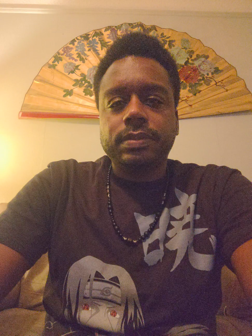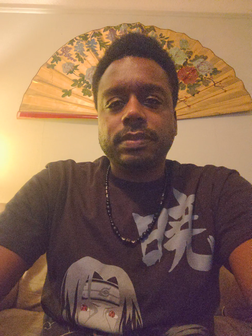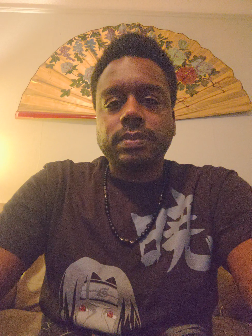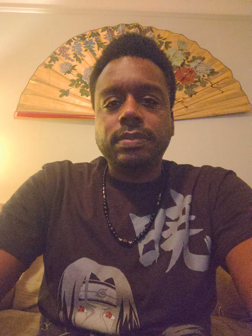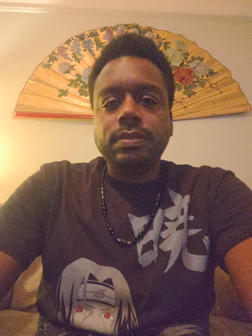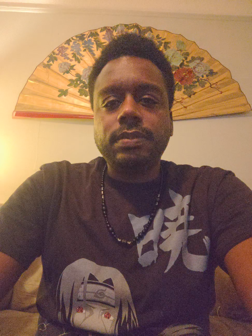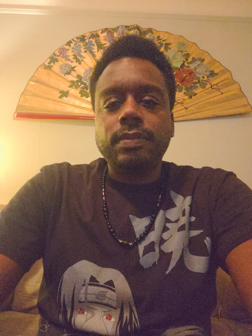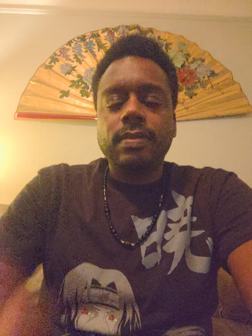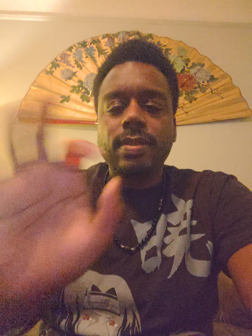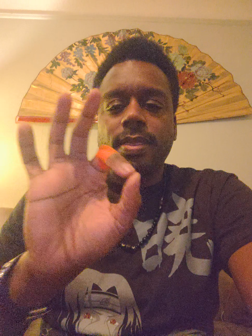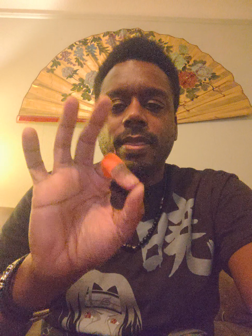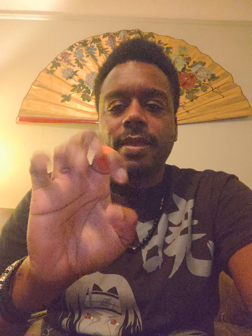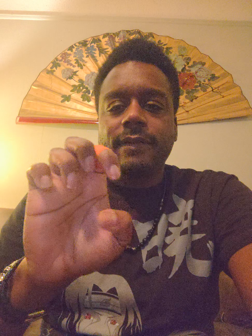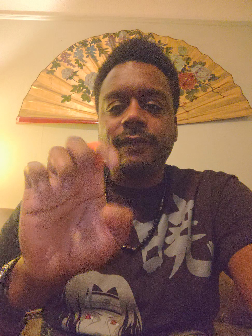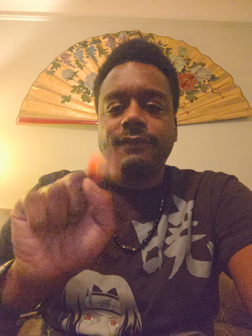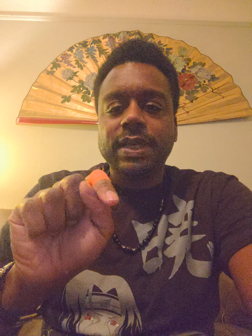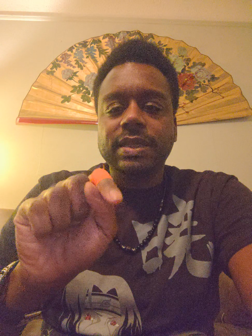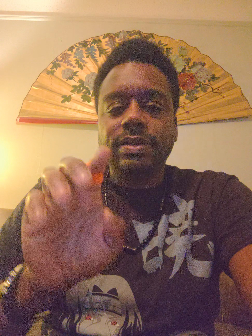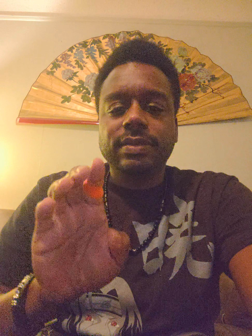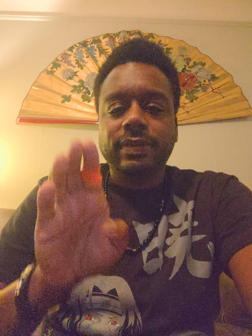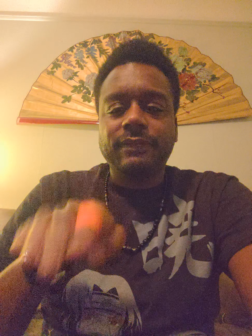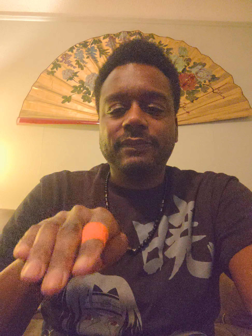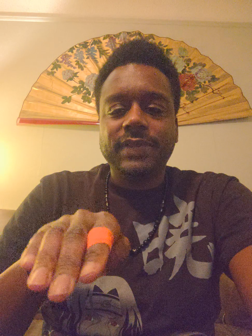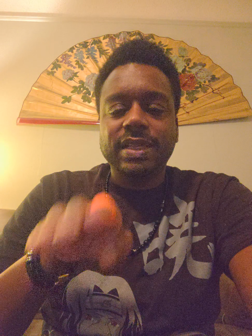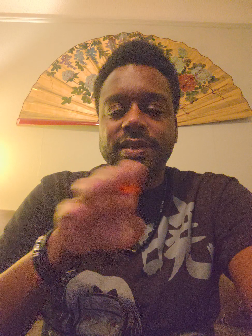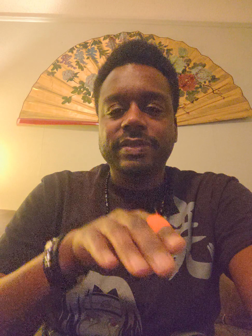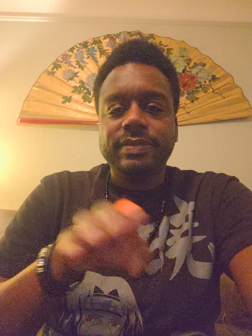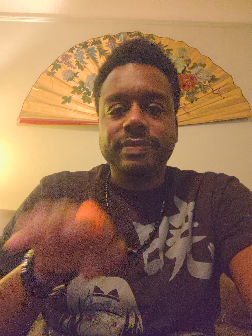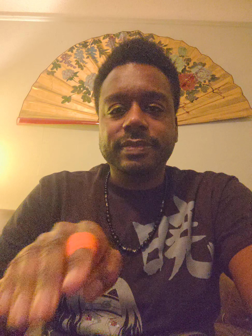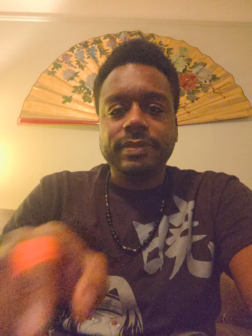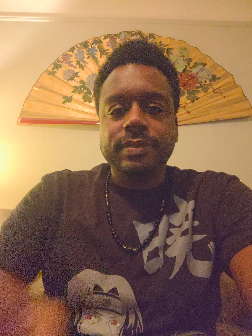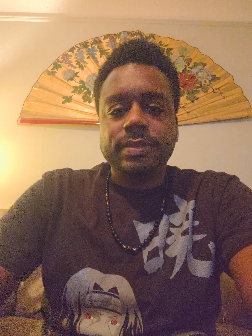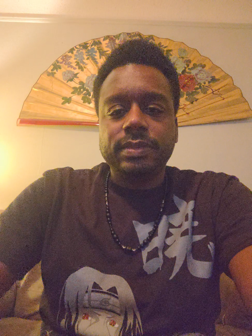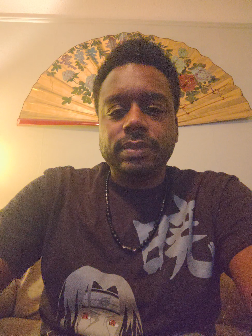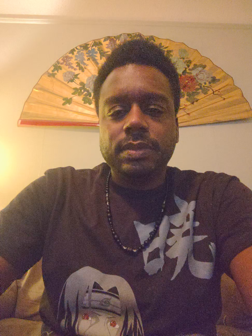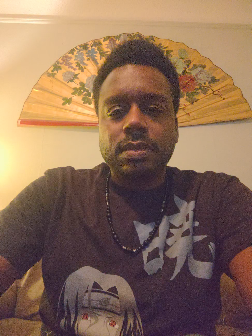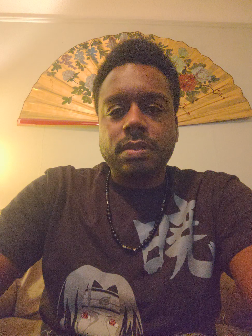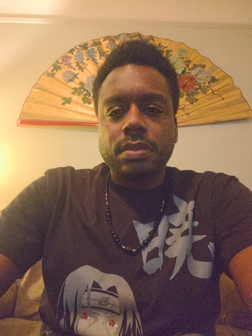feet